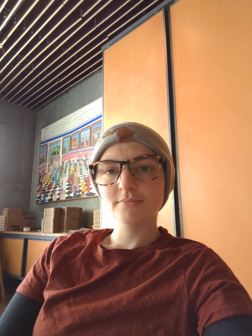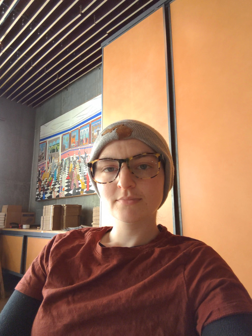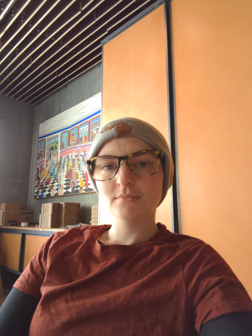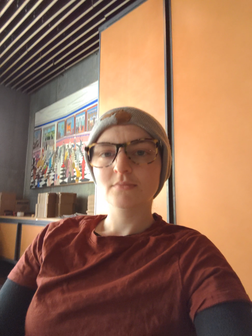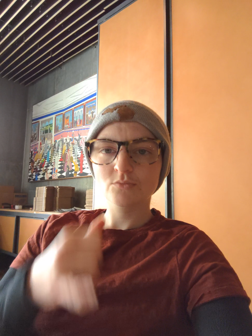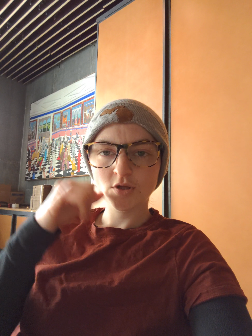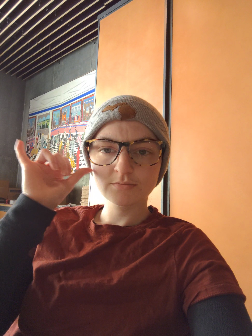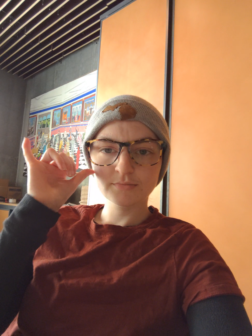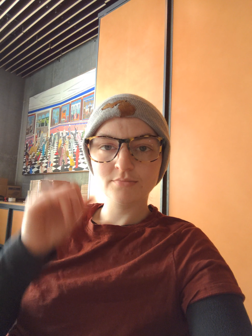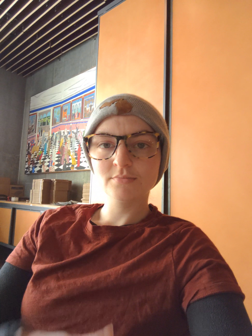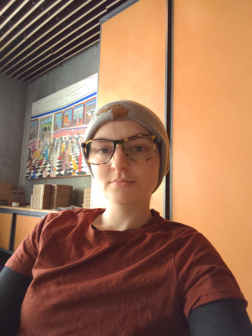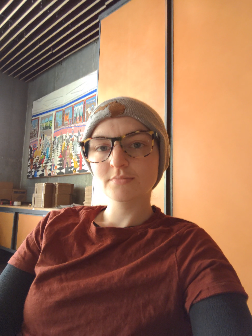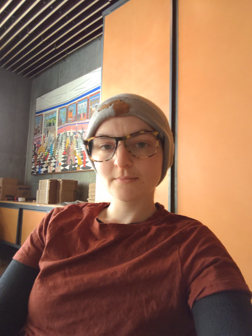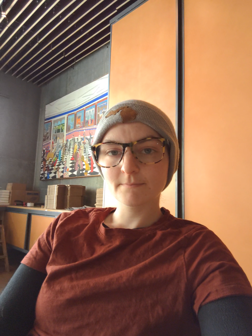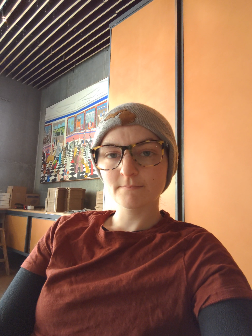yesterday